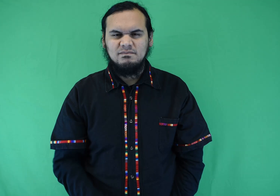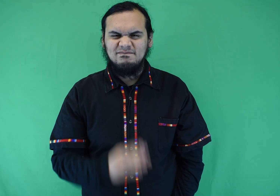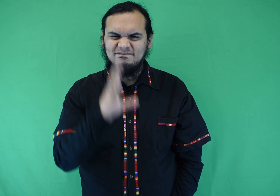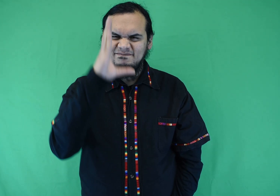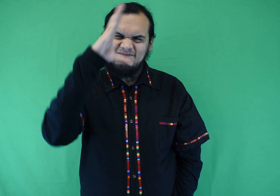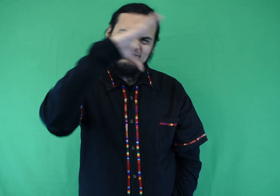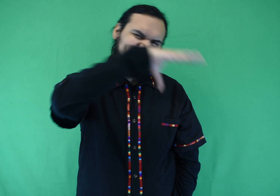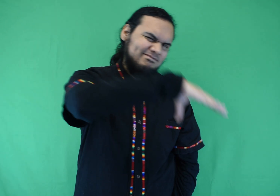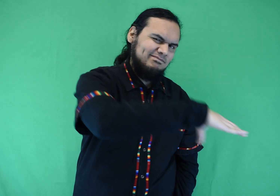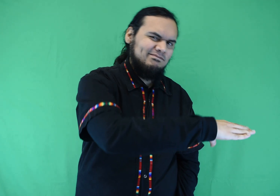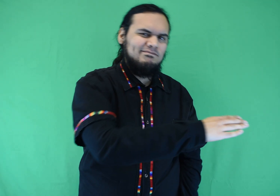mal